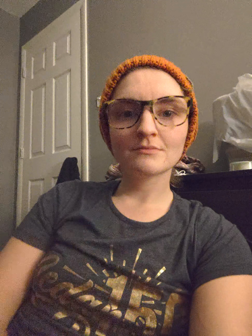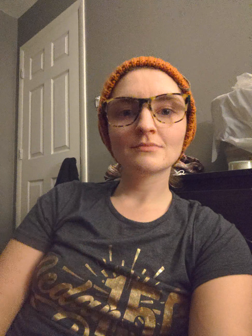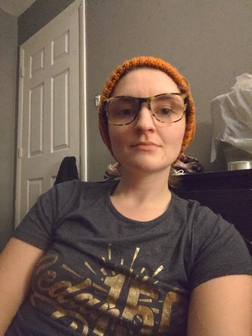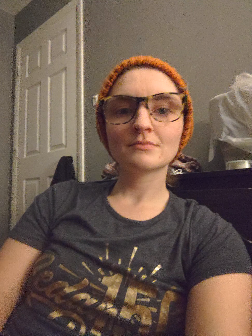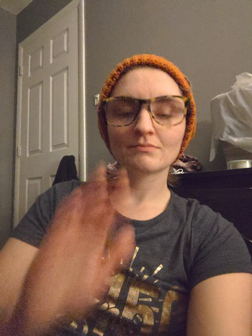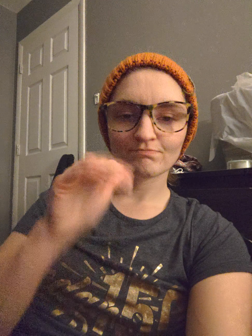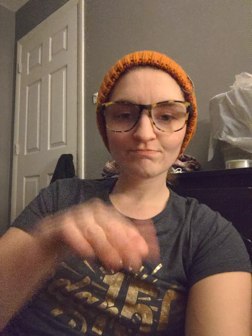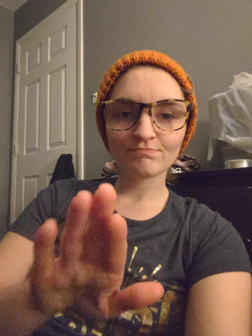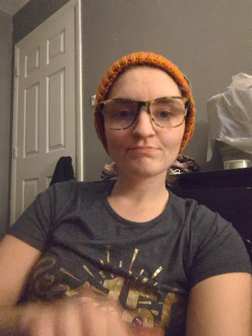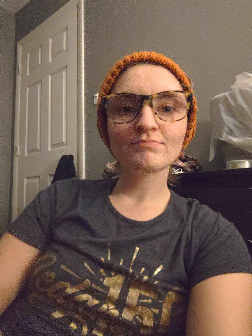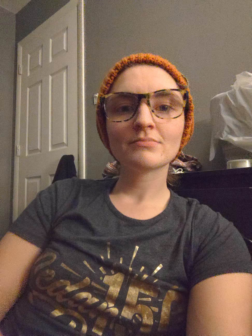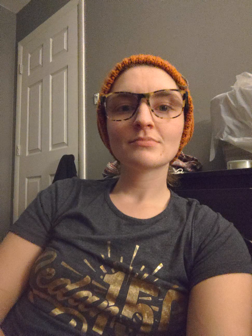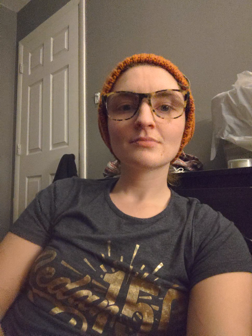into